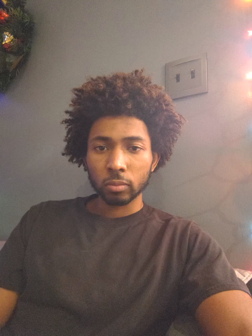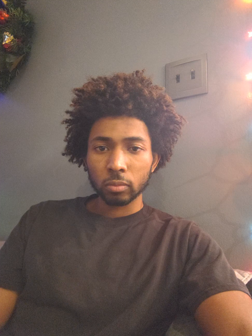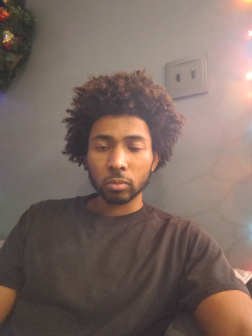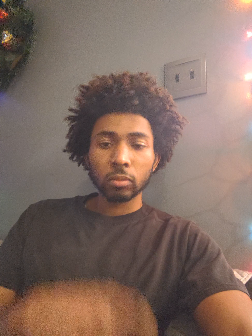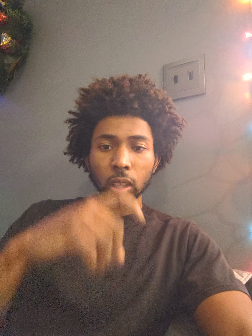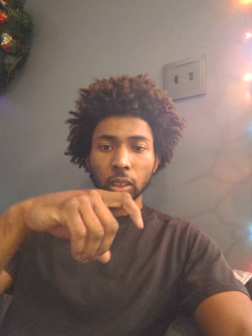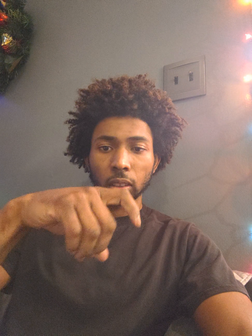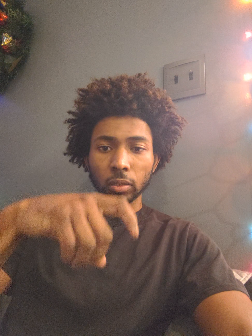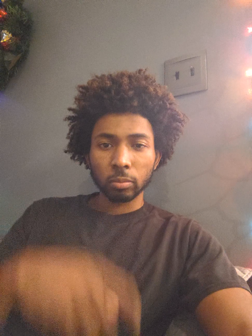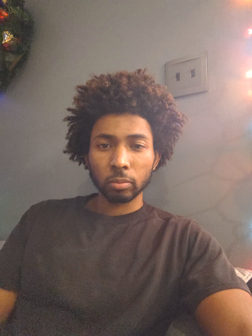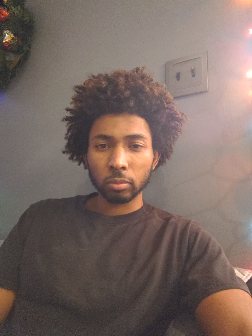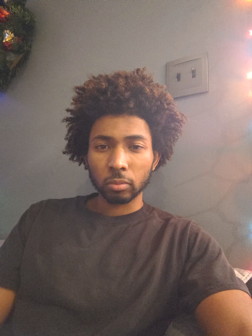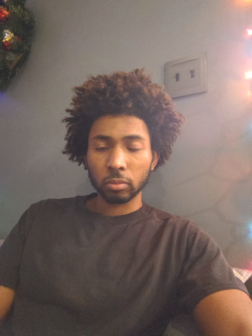time